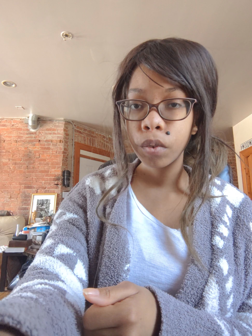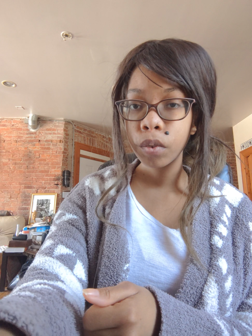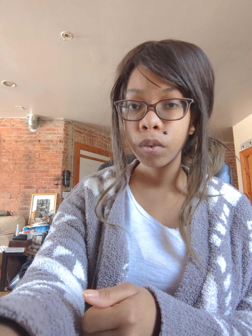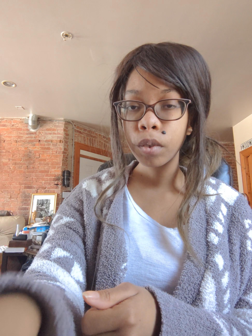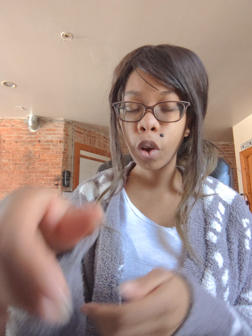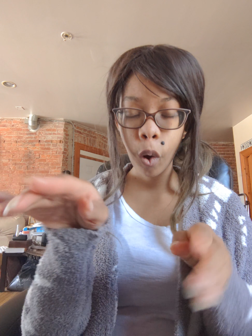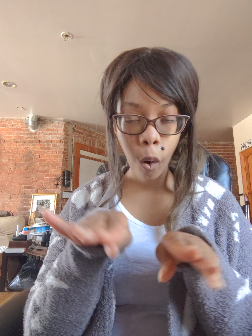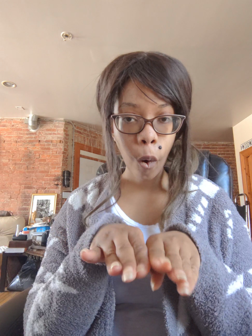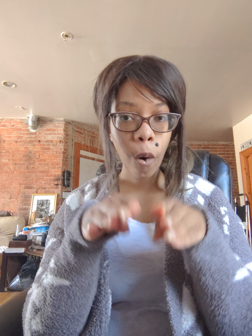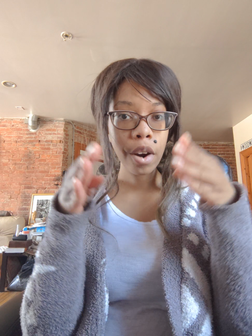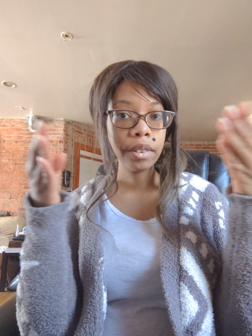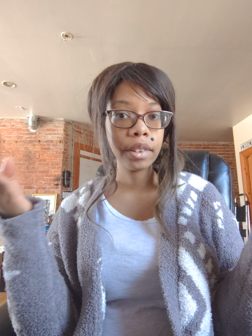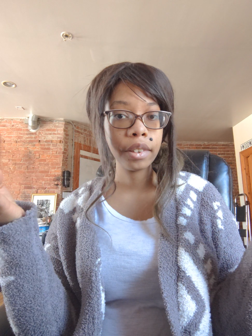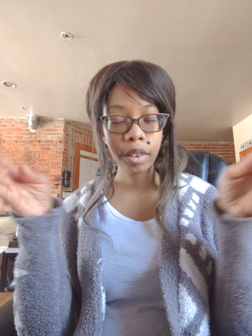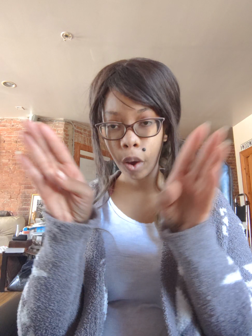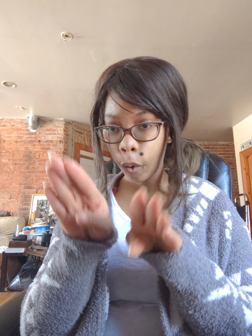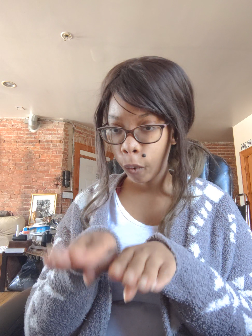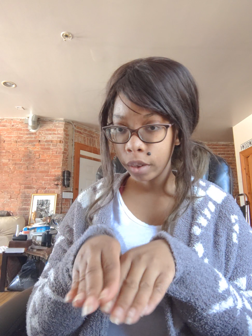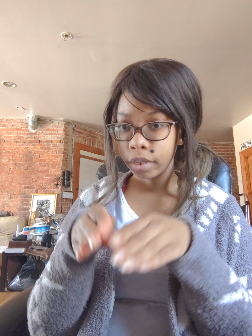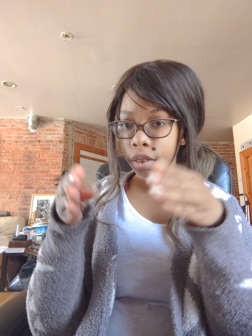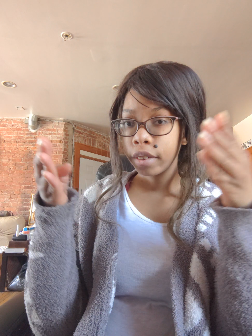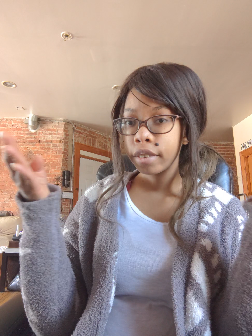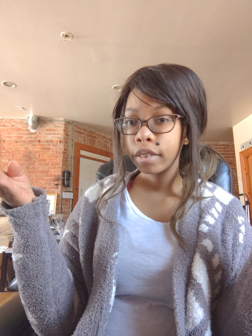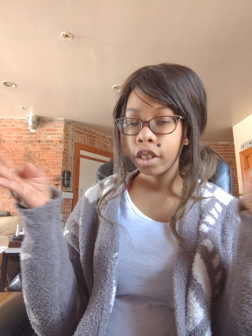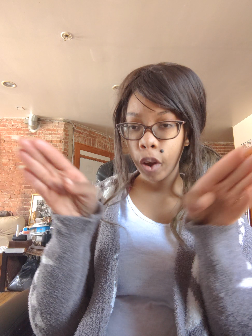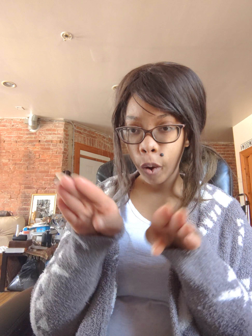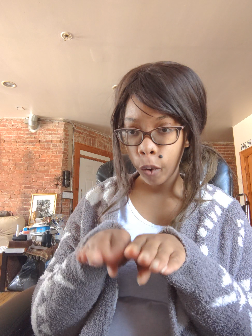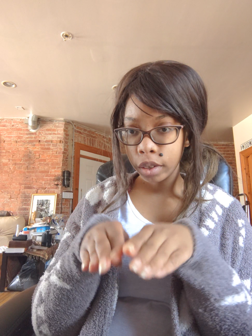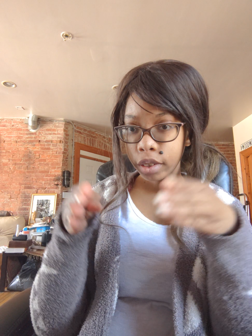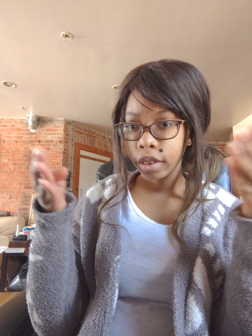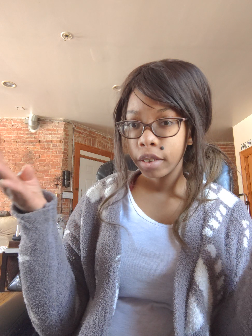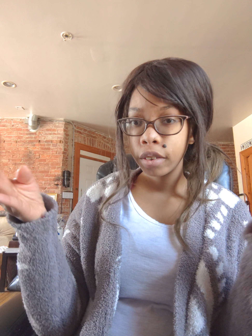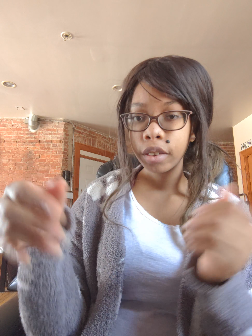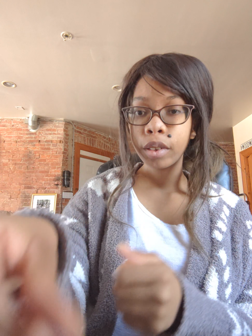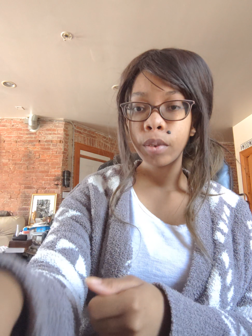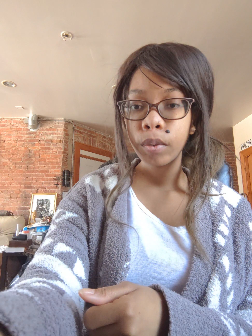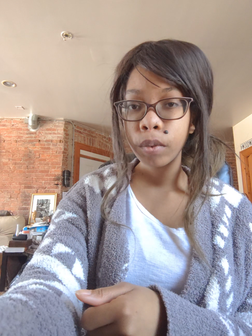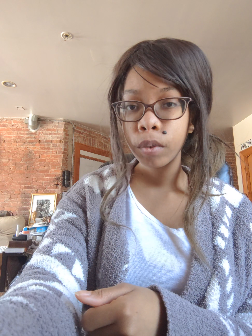open